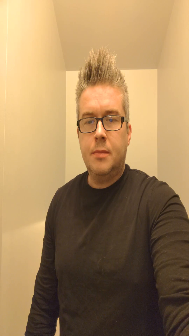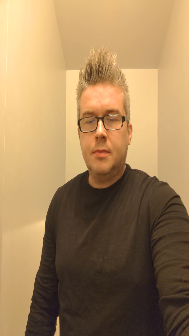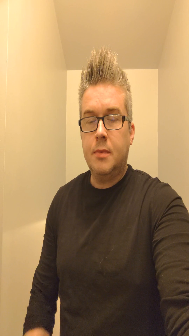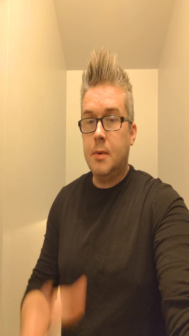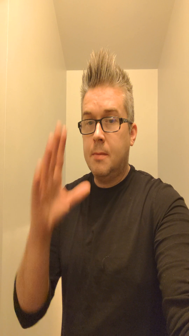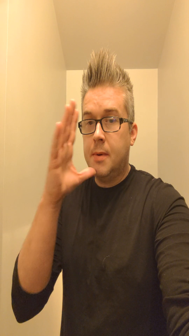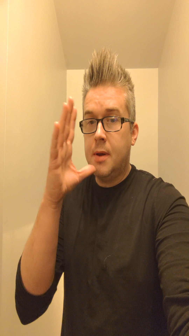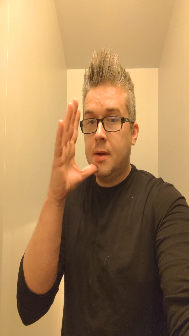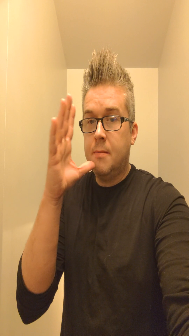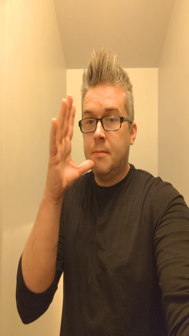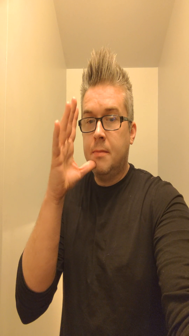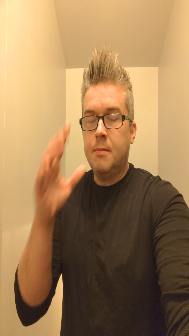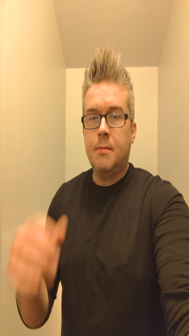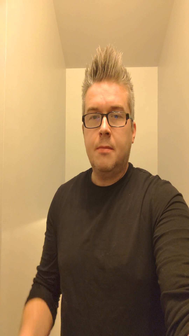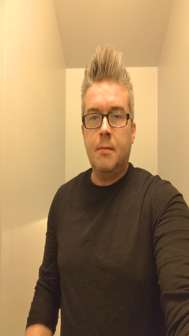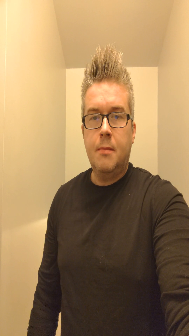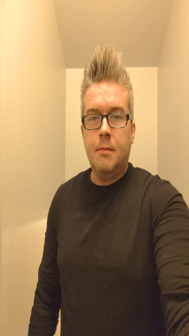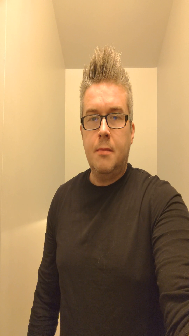mom